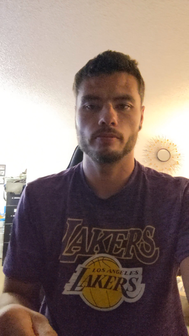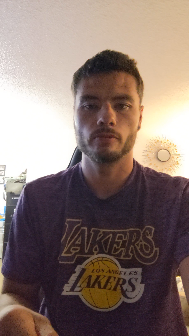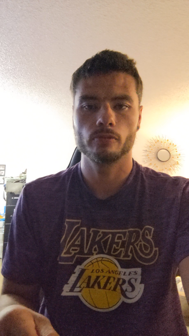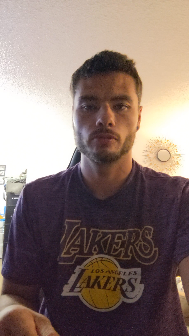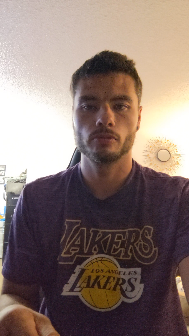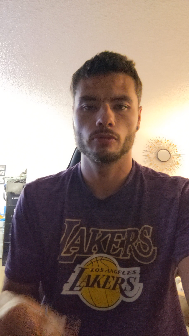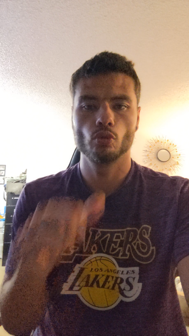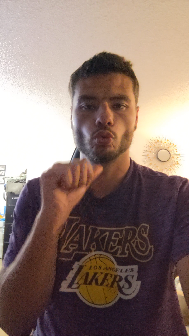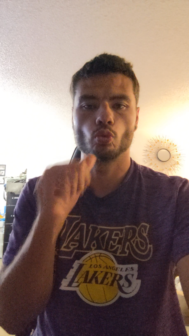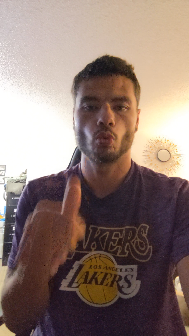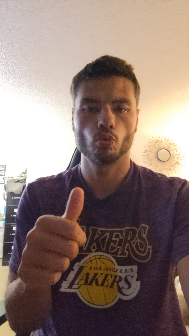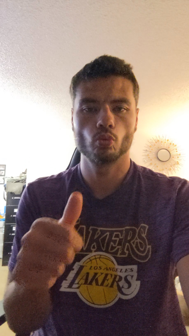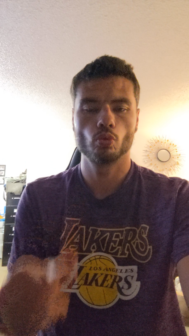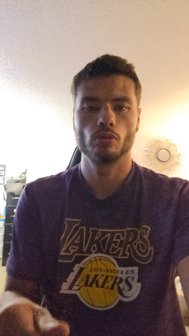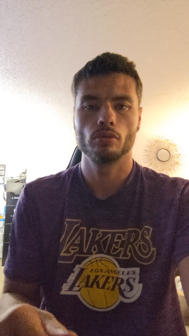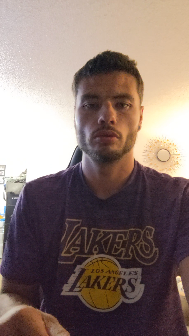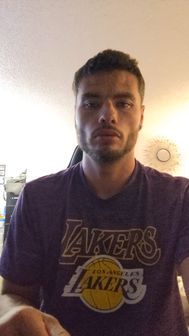don't